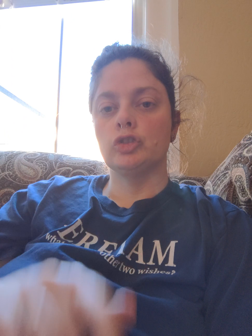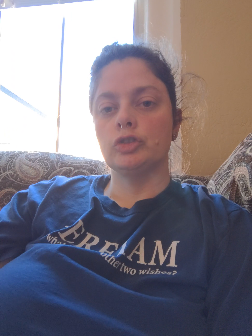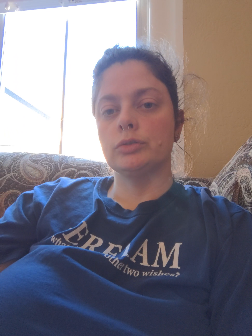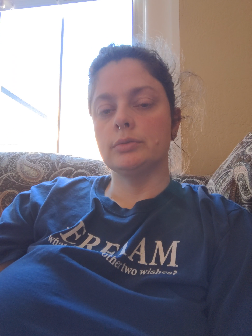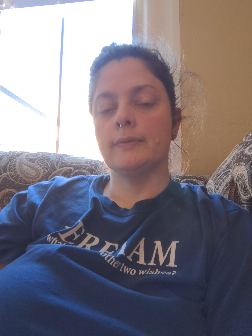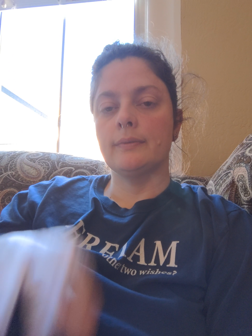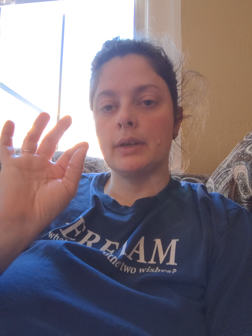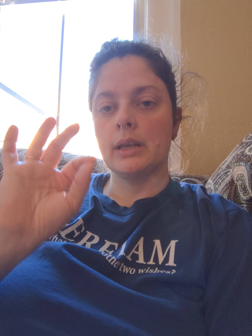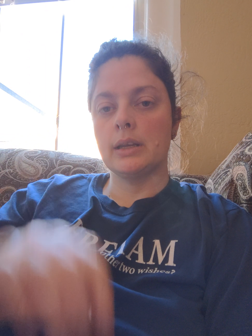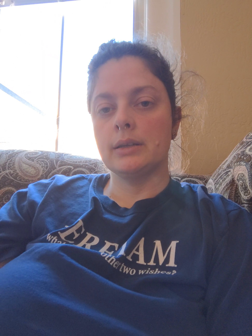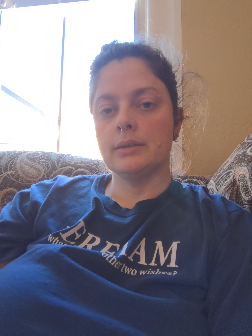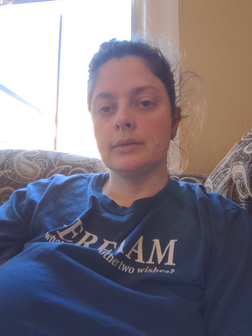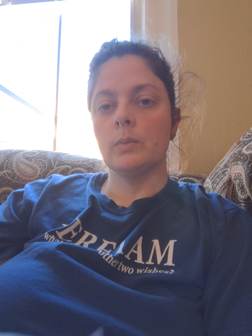find